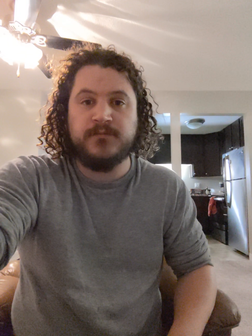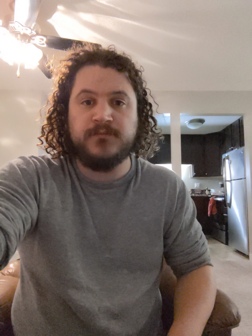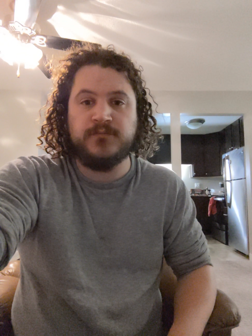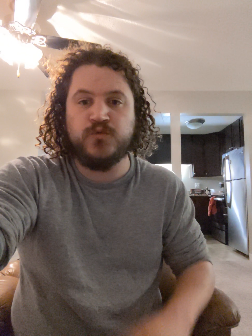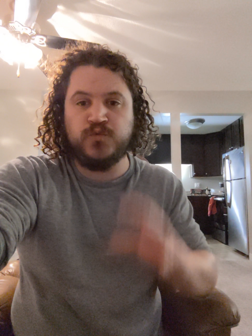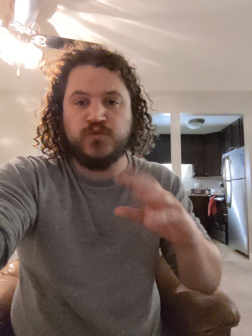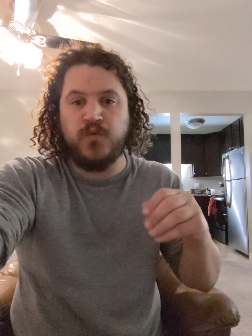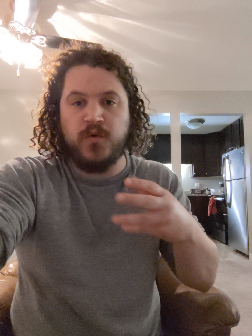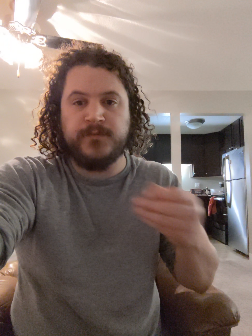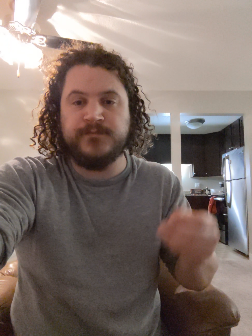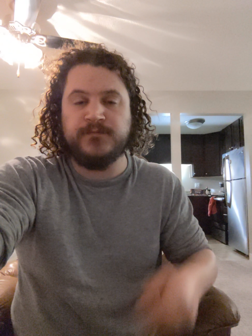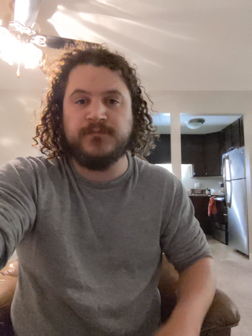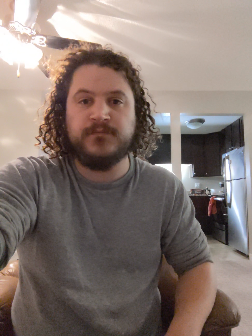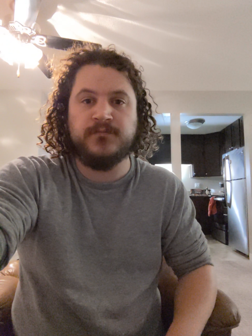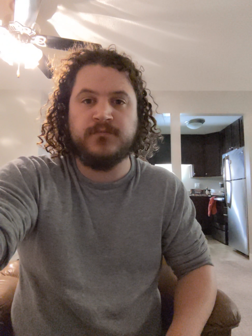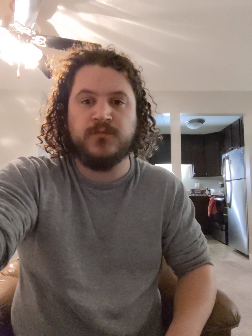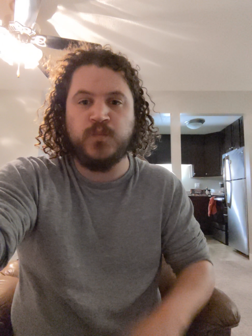story